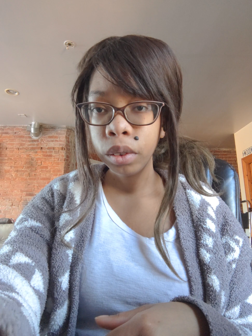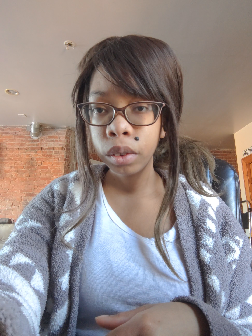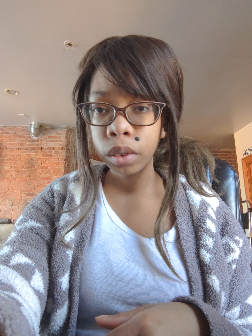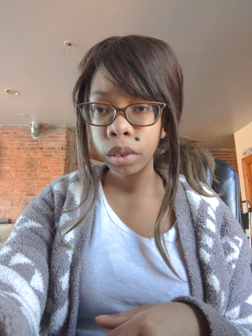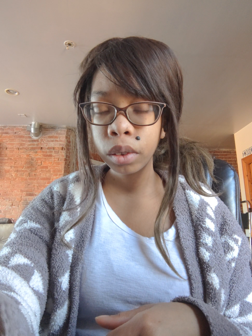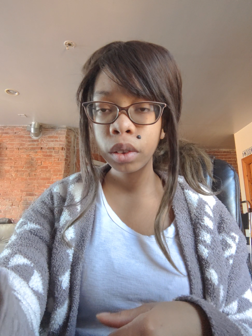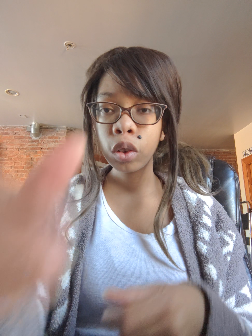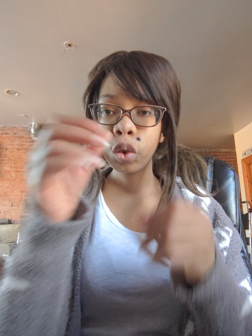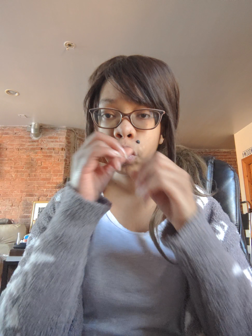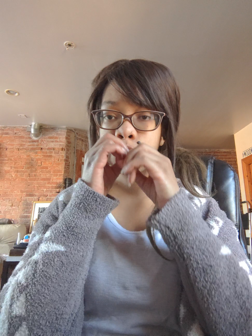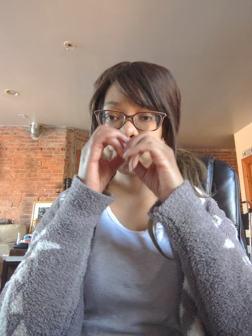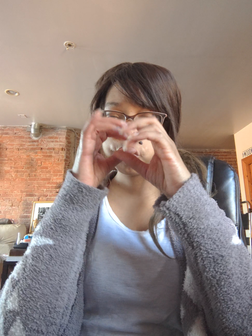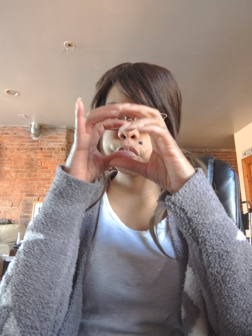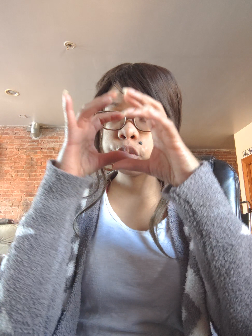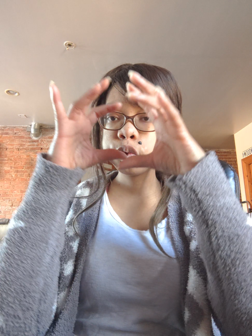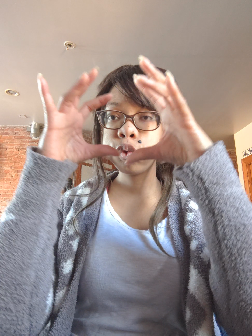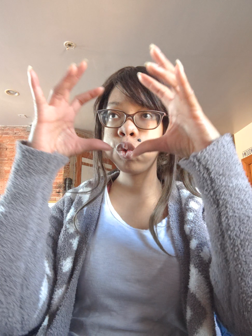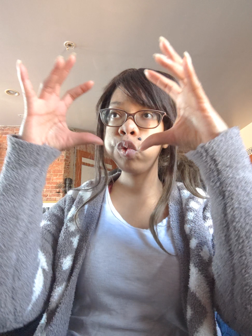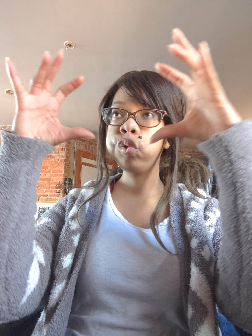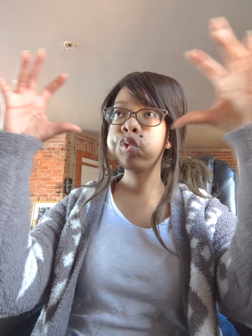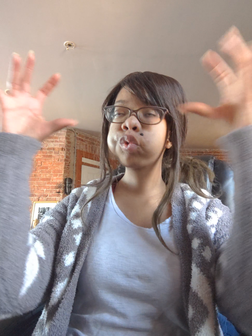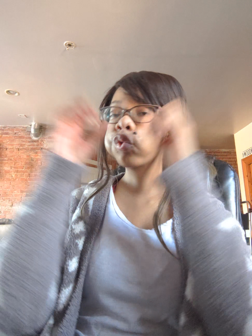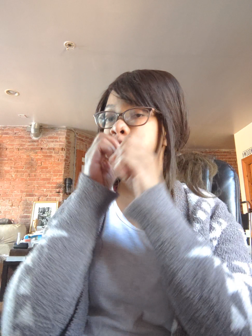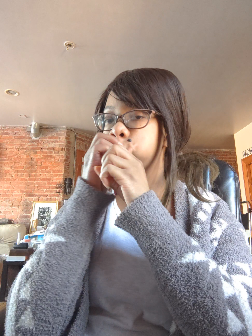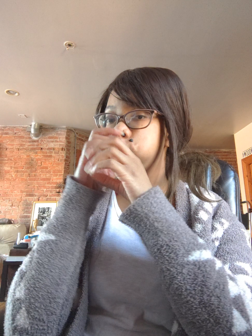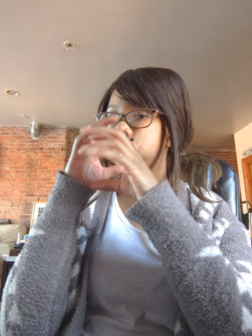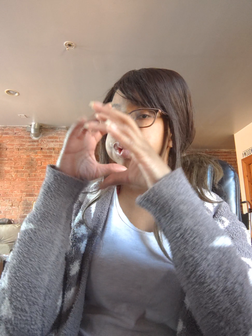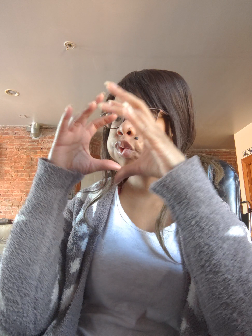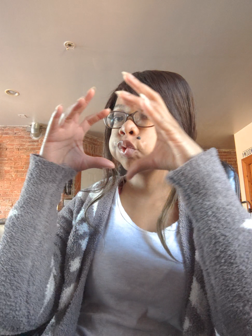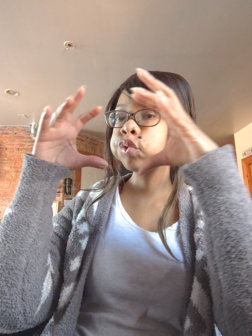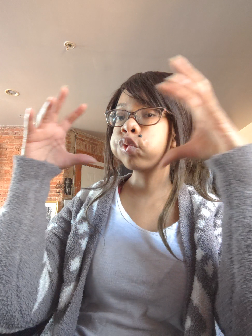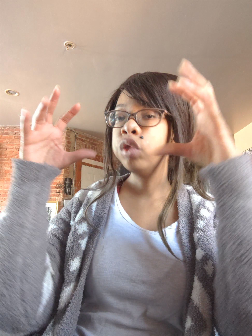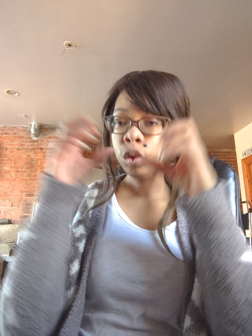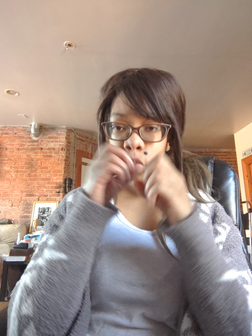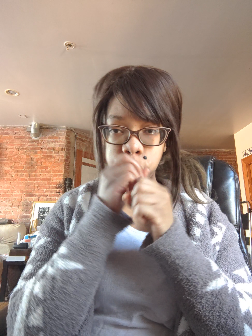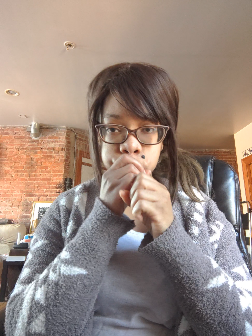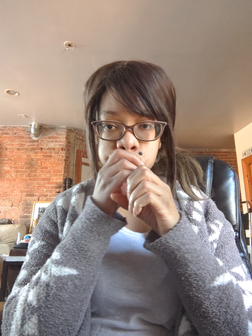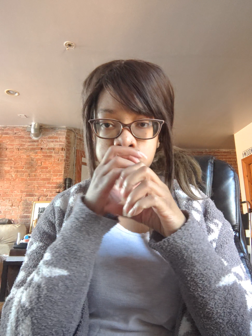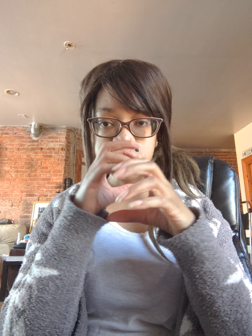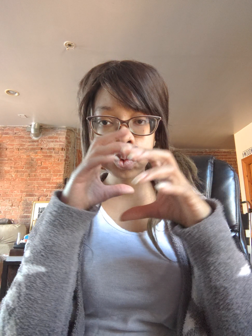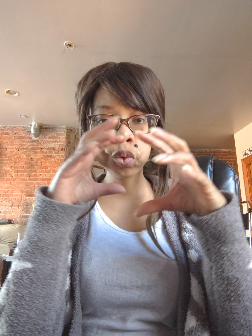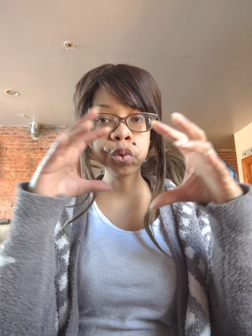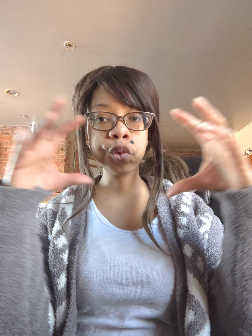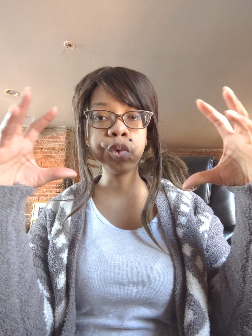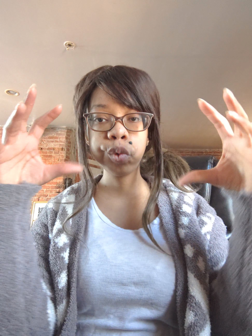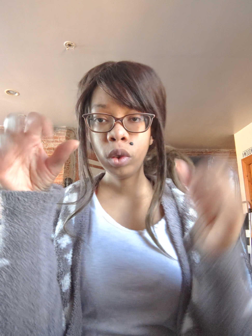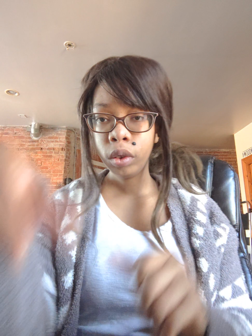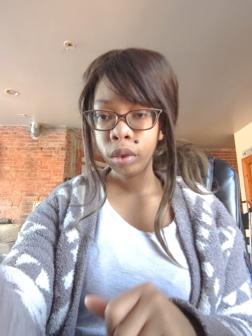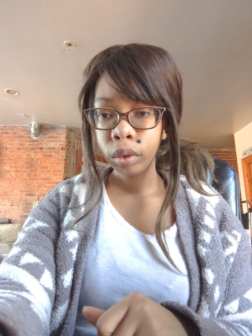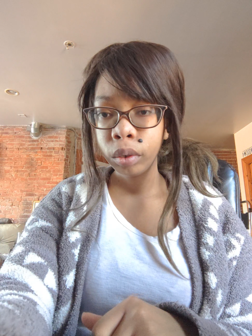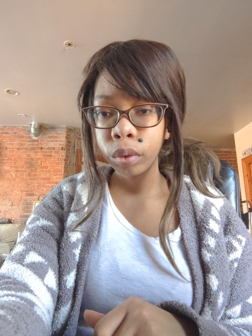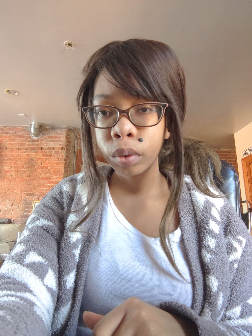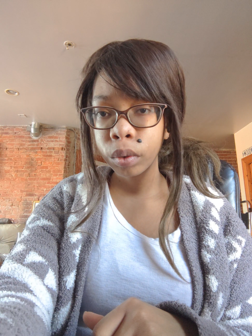balloon